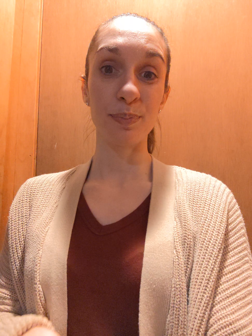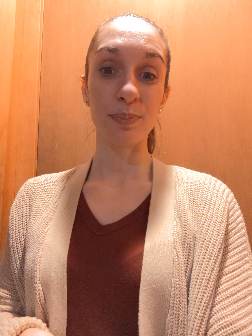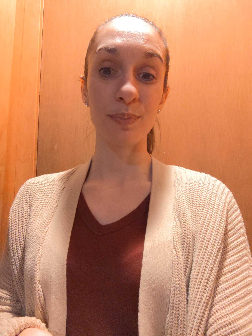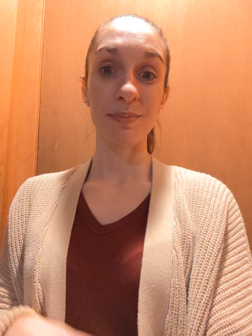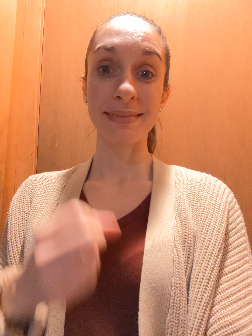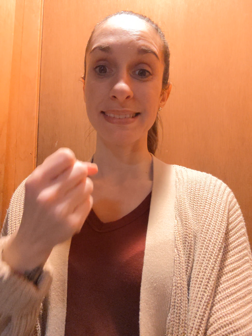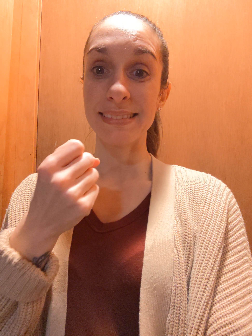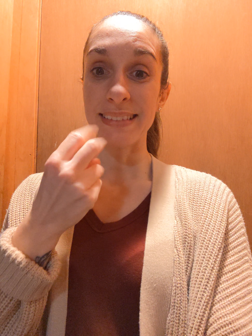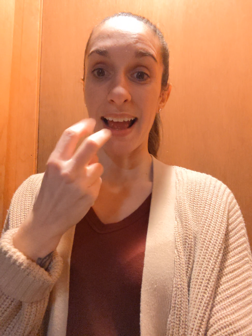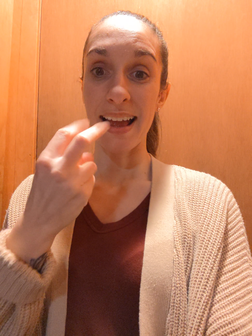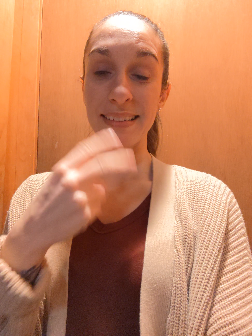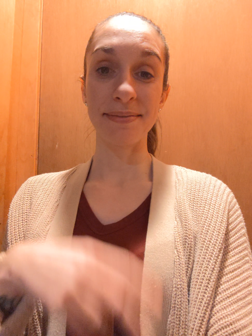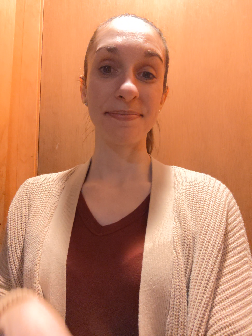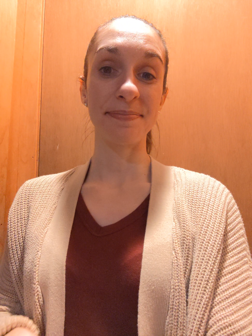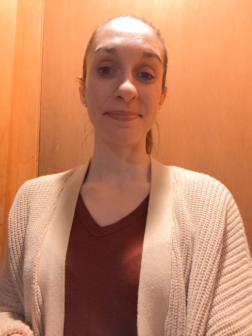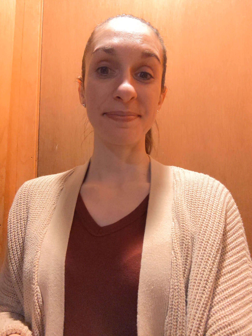snack